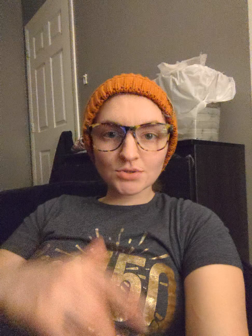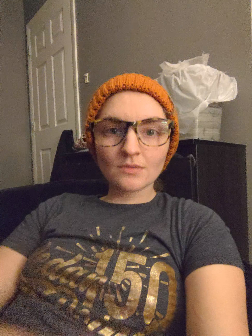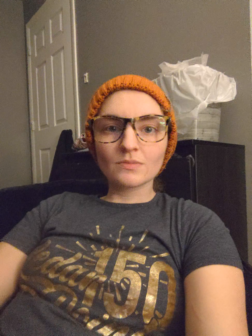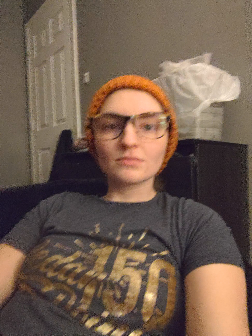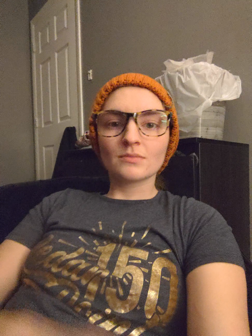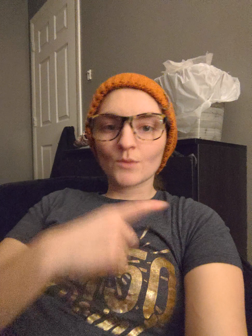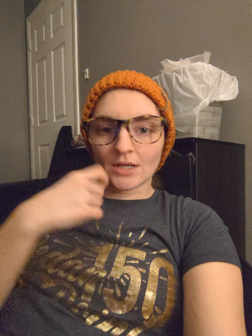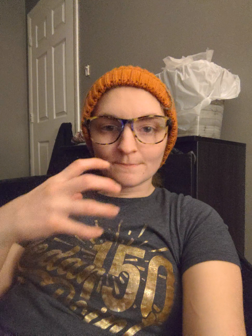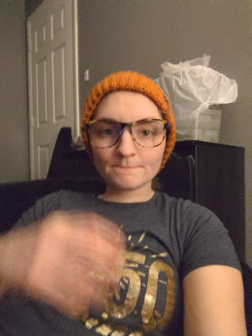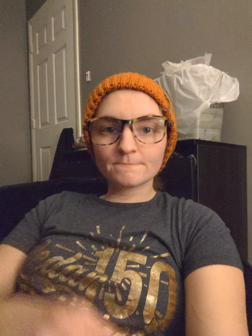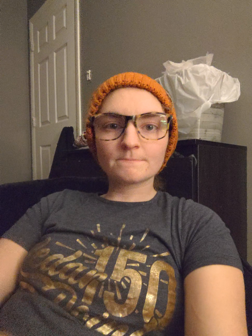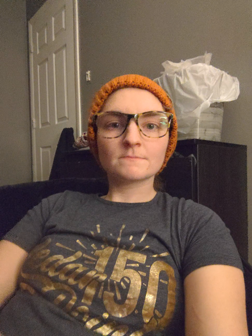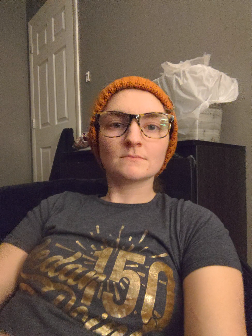dryer